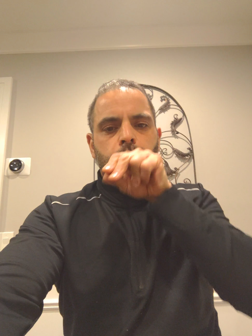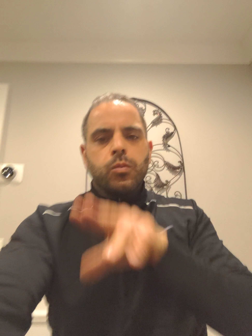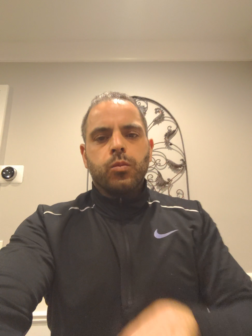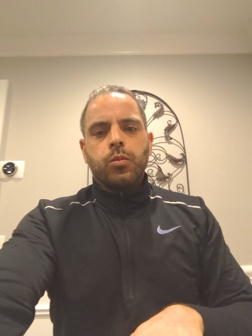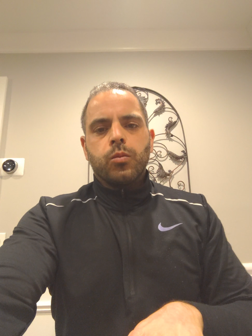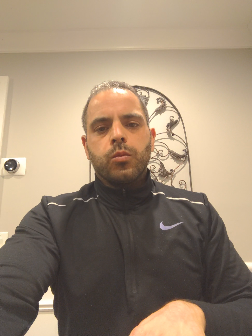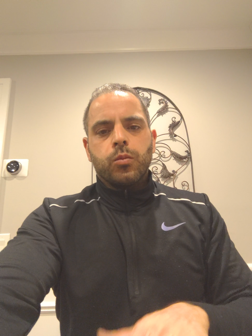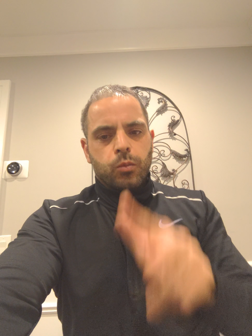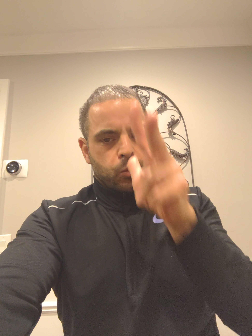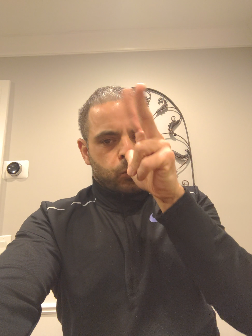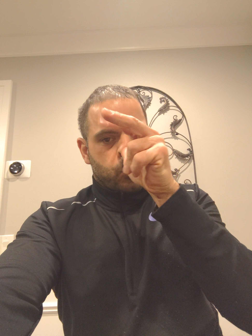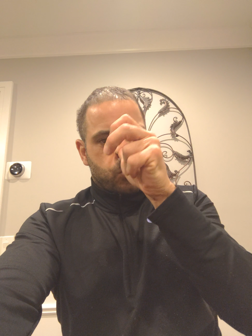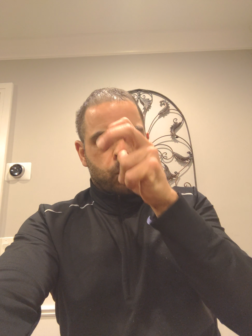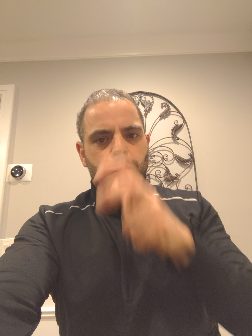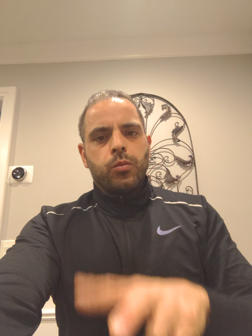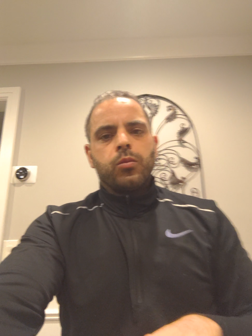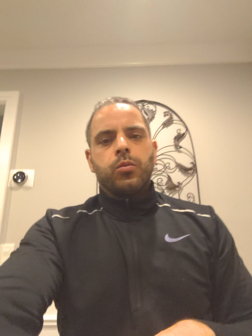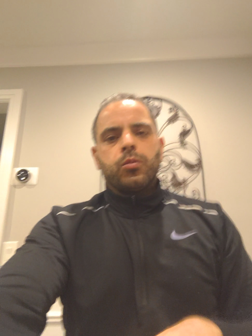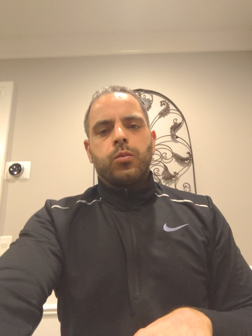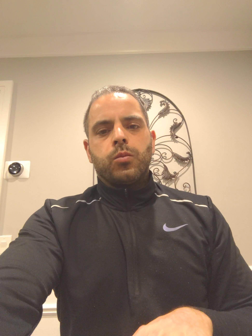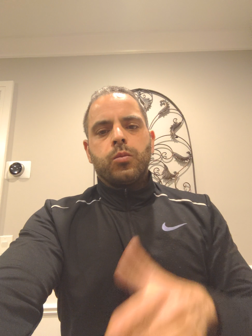bug